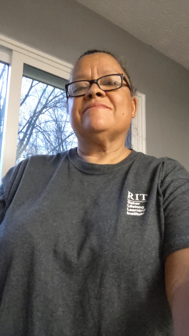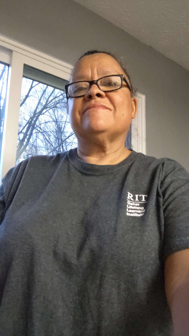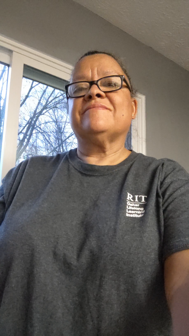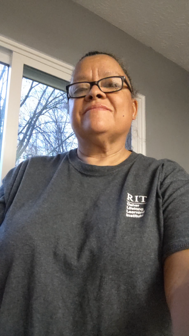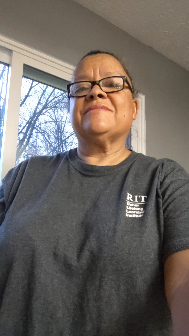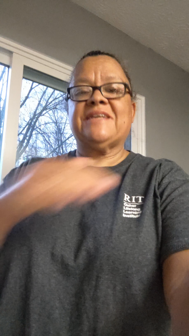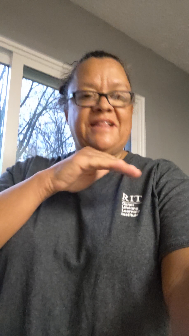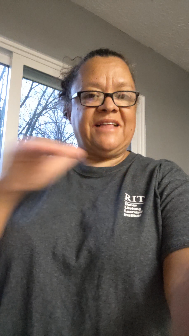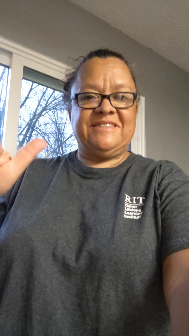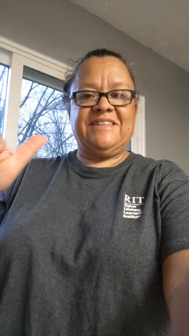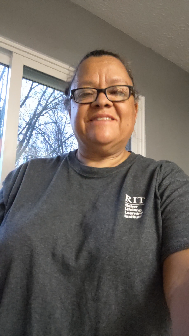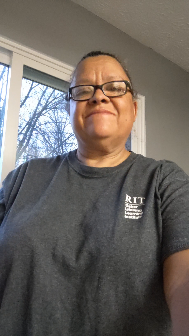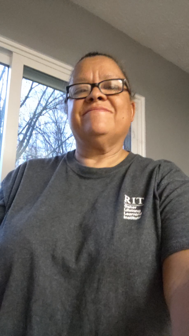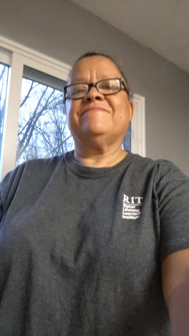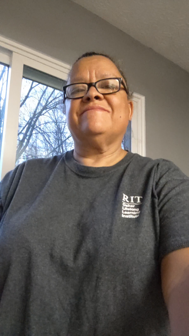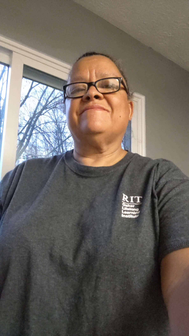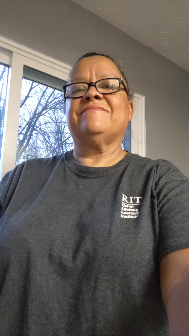nice